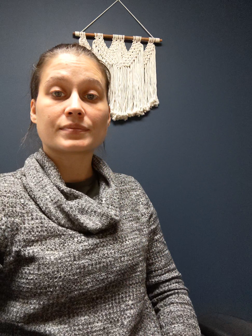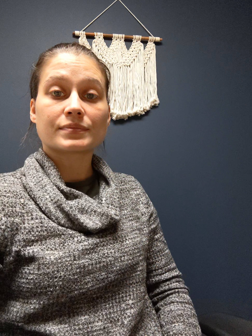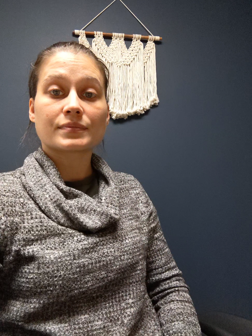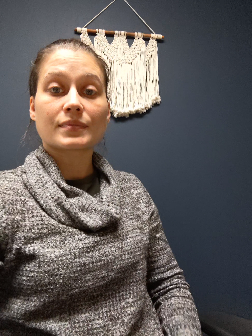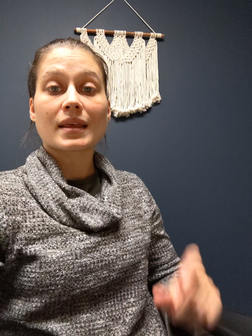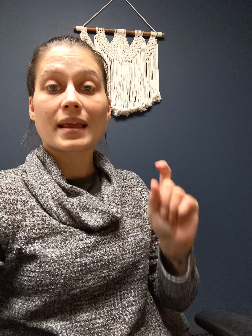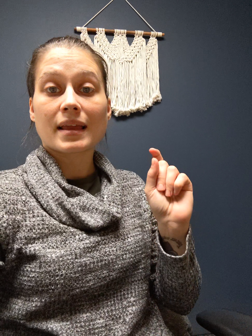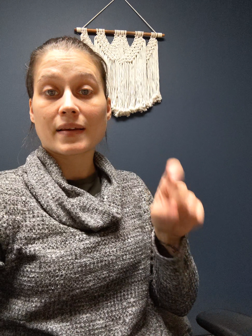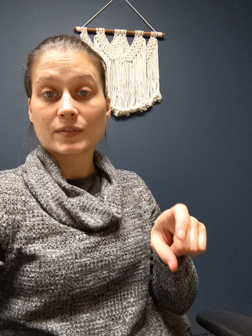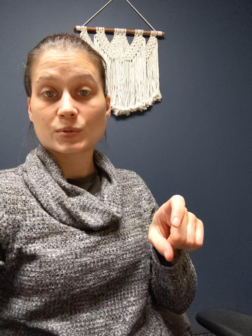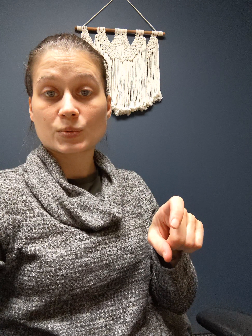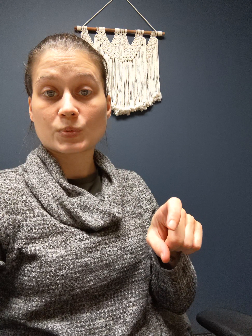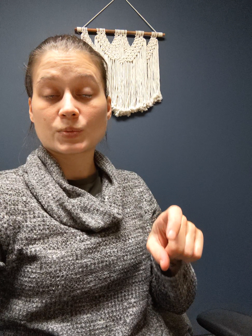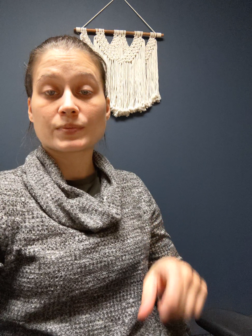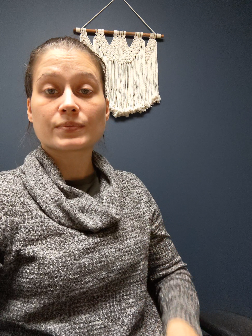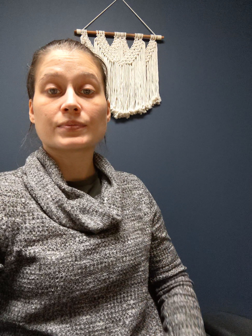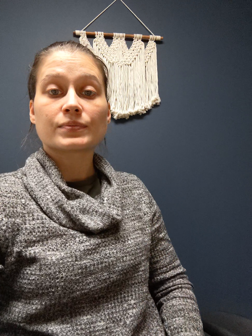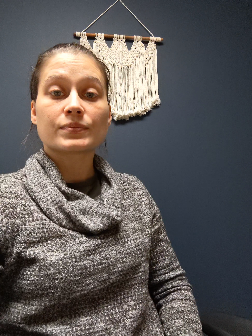have to